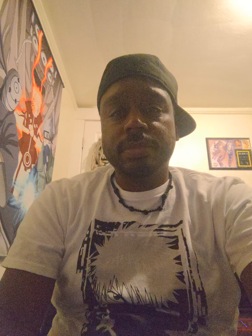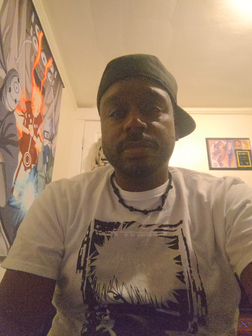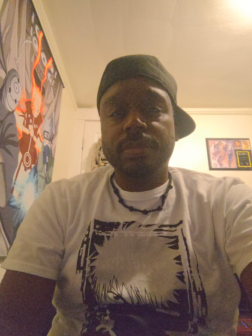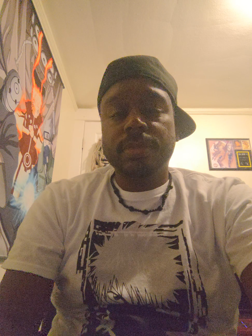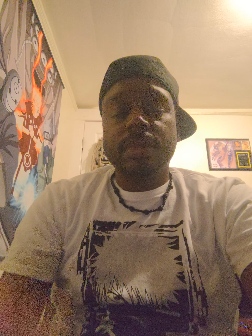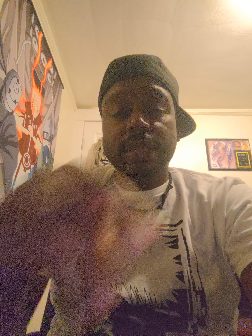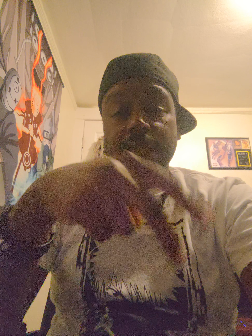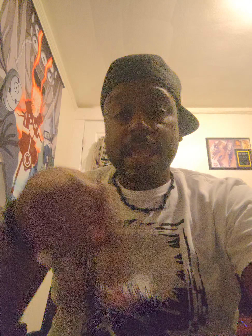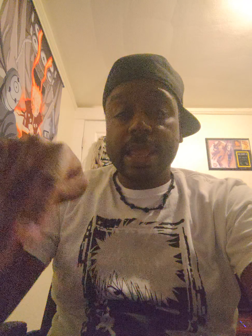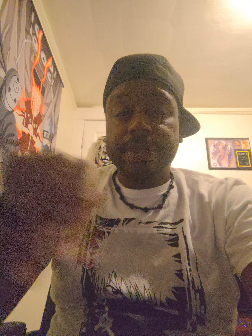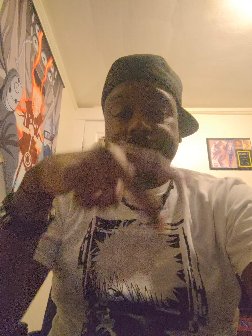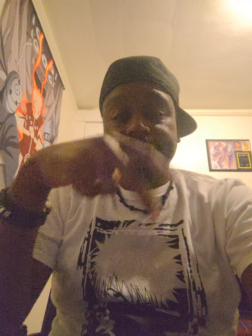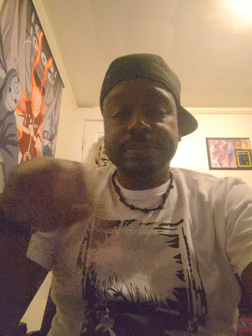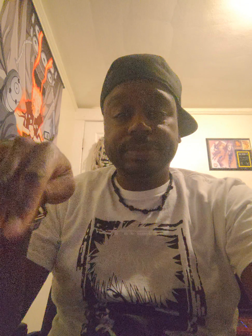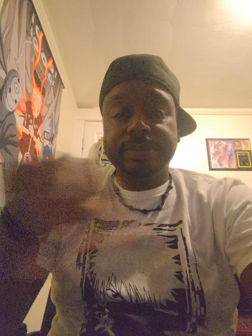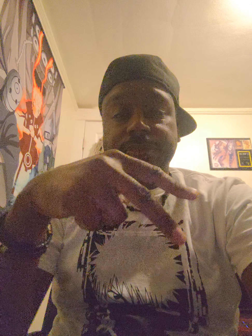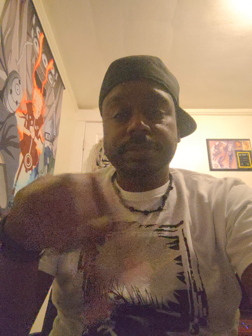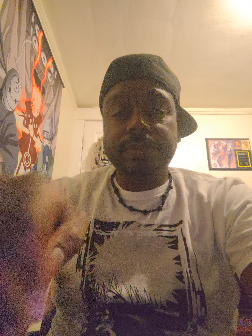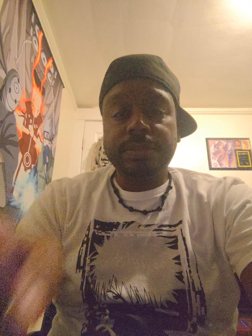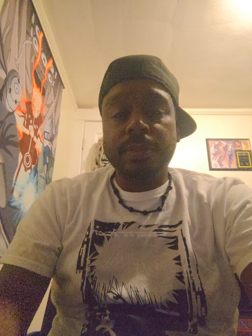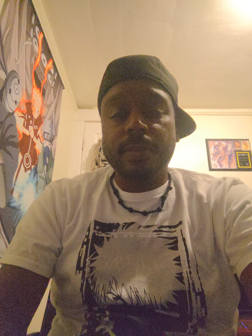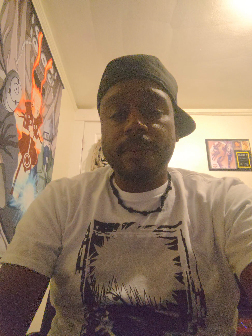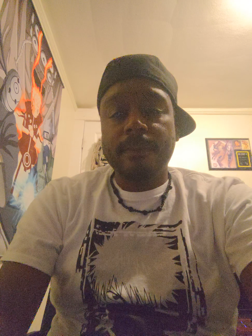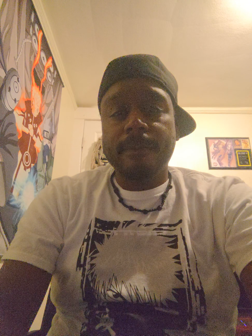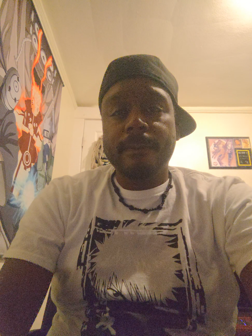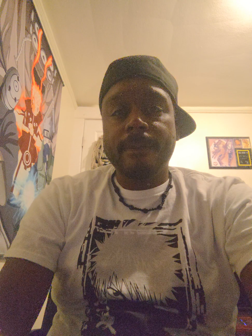dance